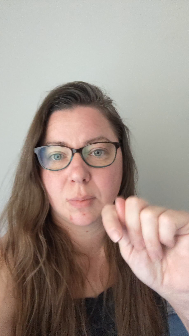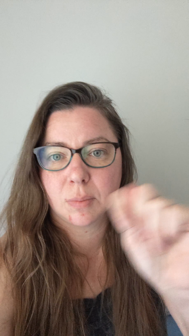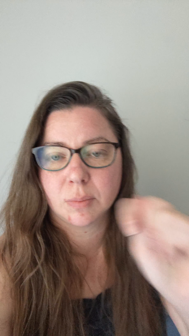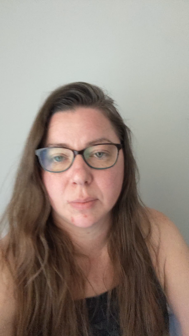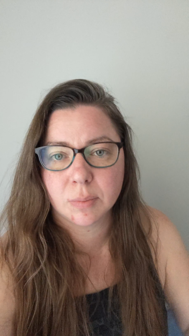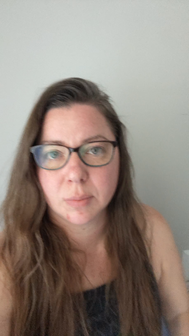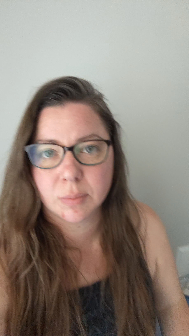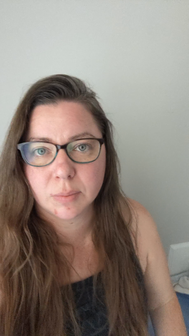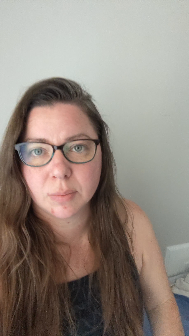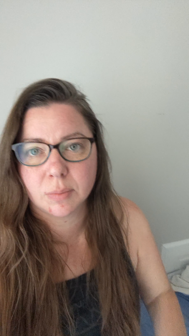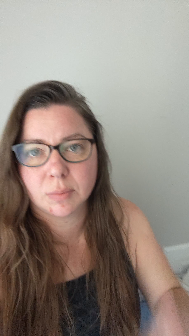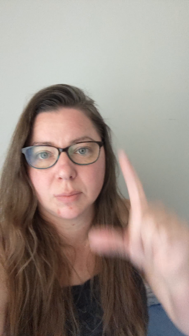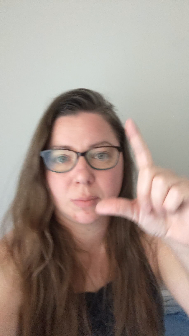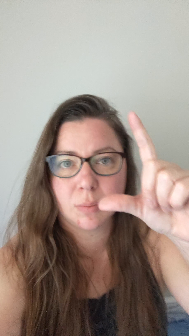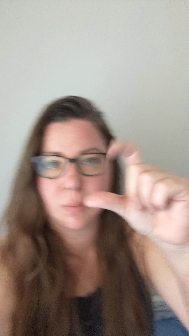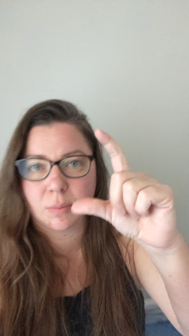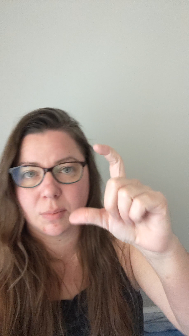camera